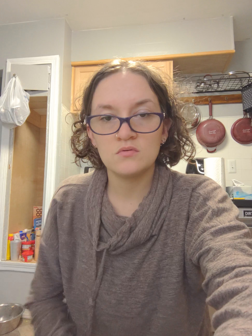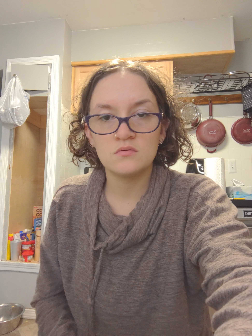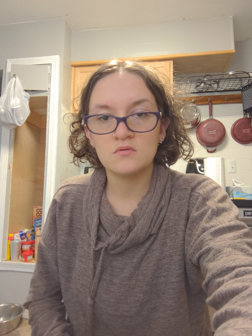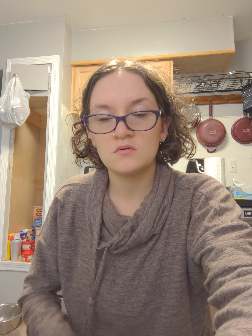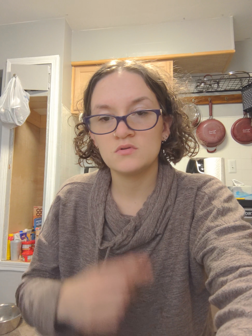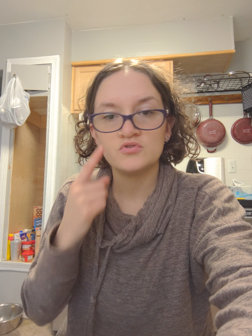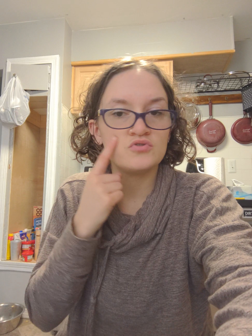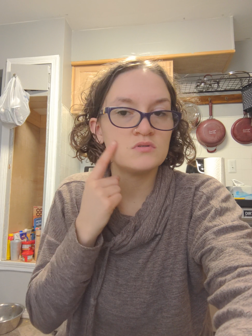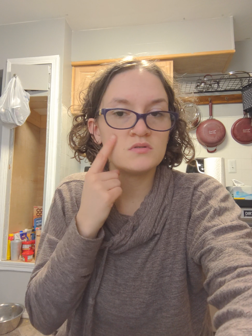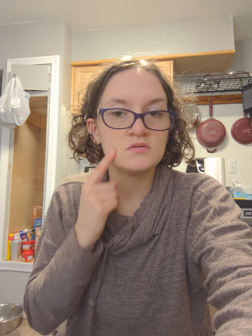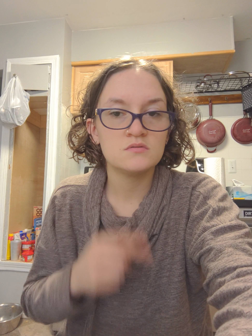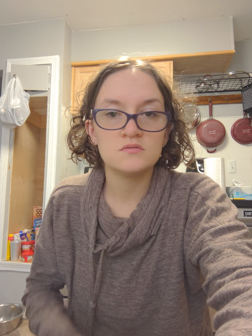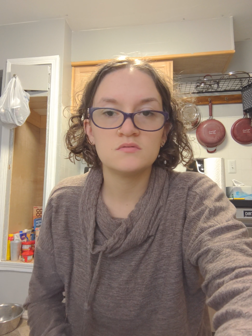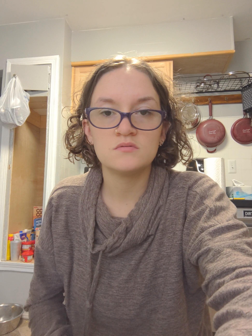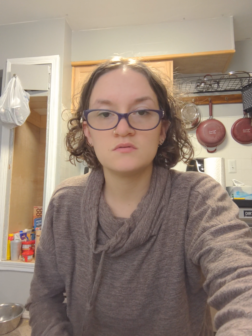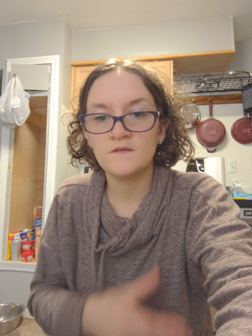cheek